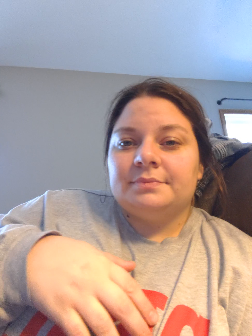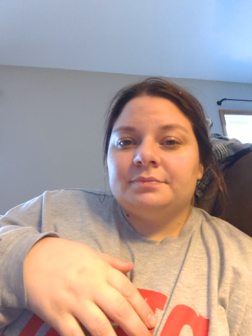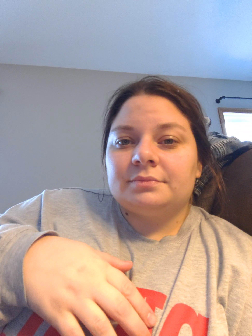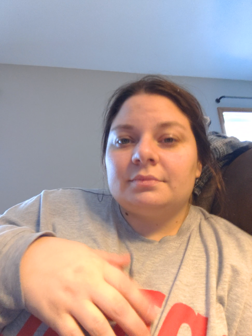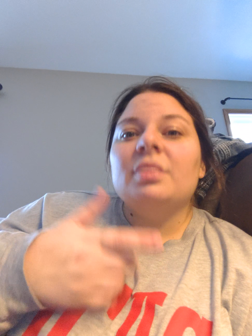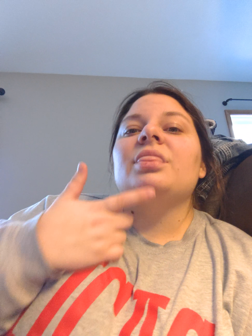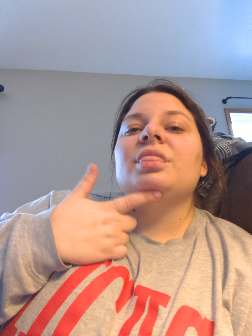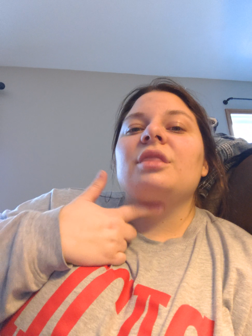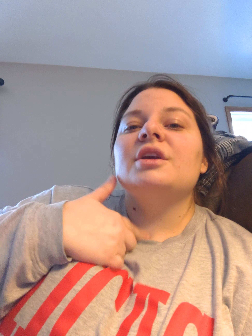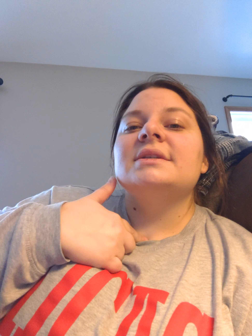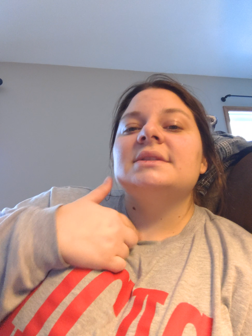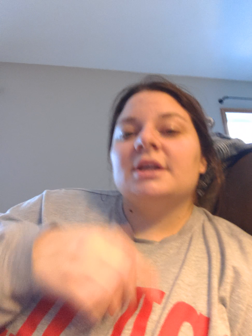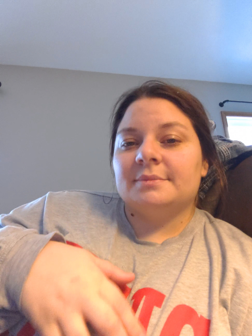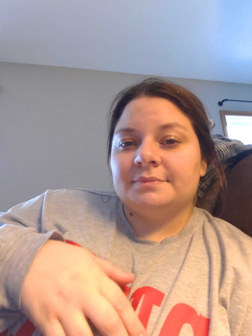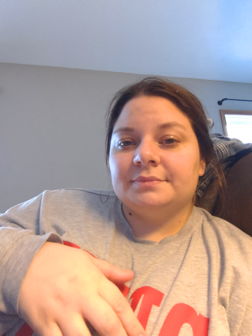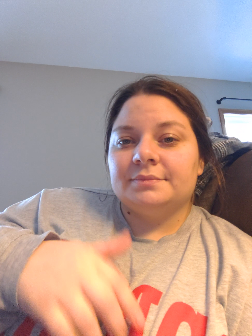thirsty